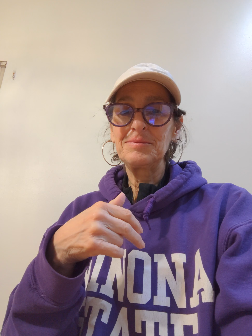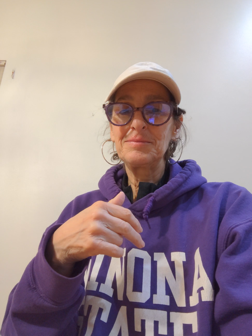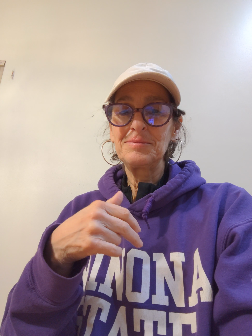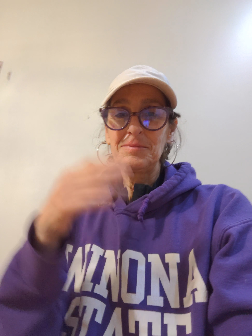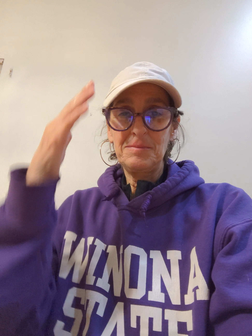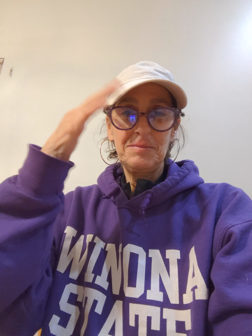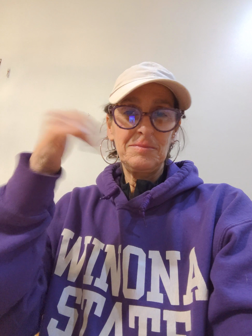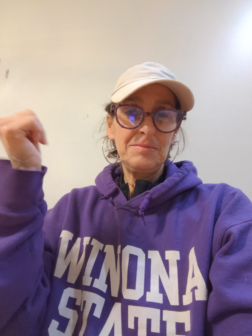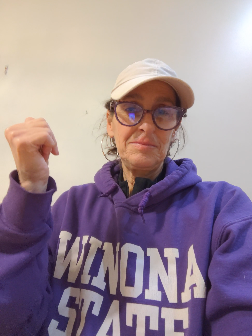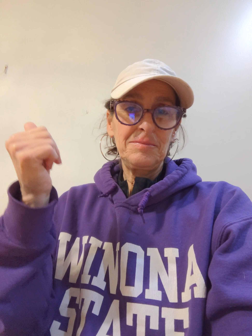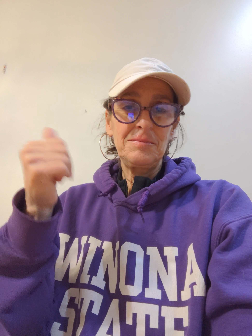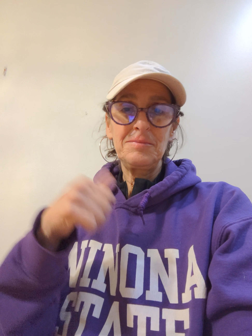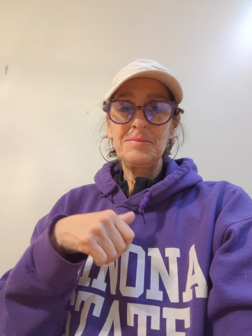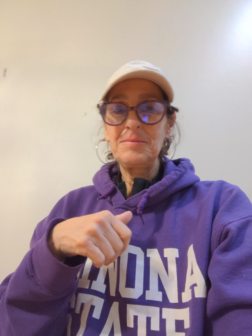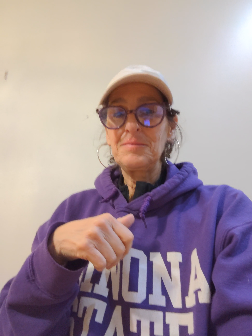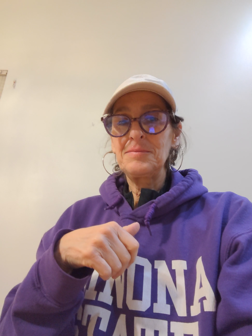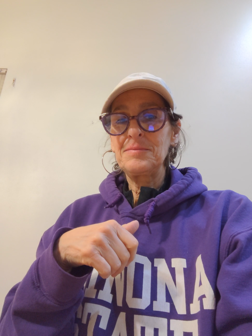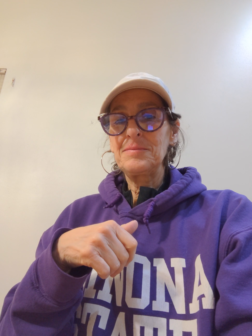because